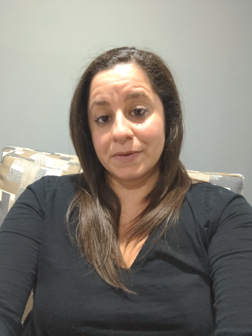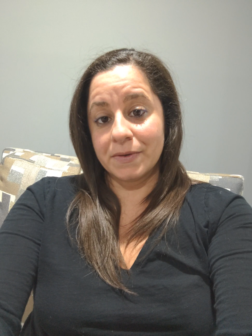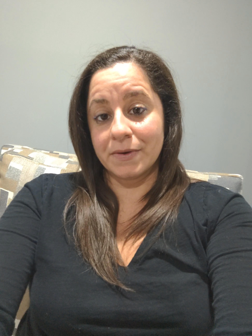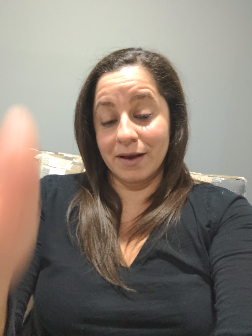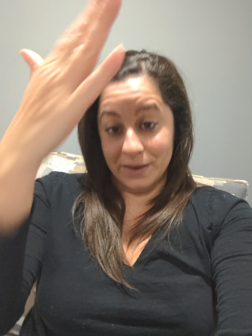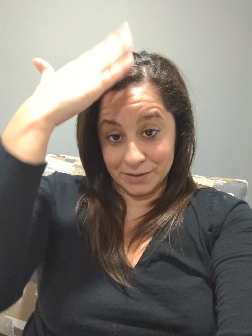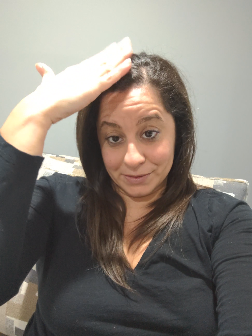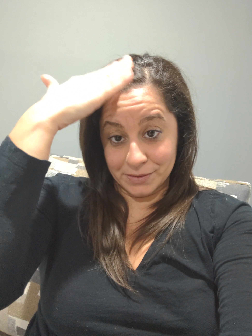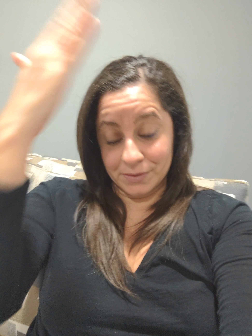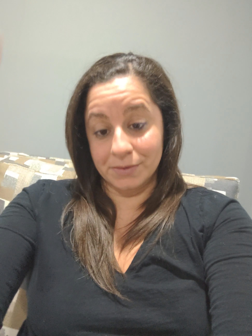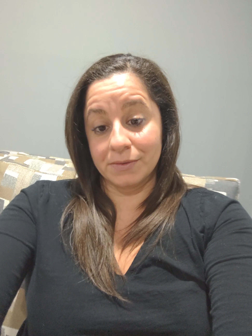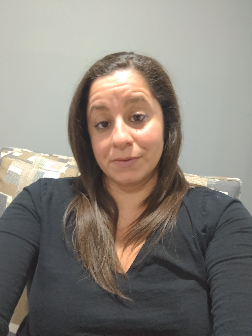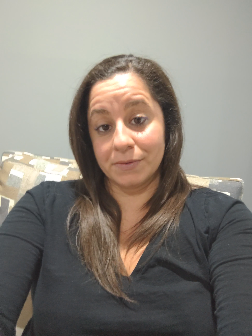hat